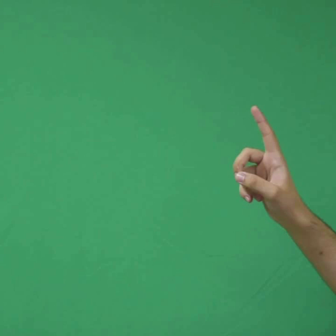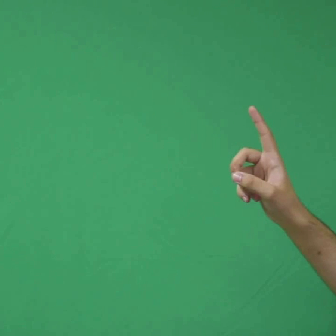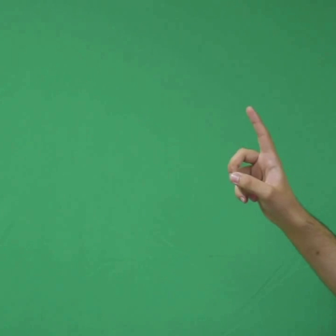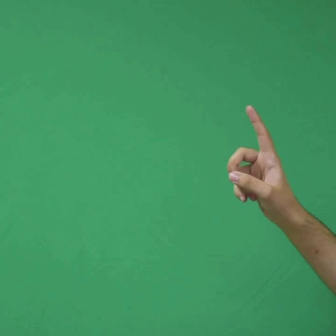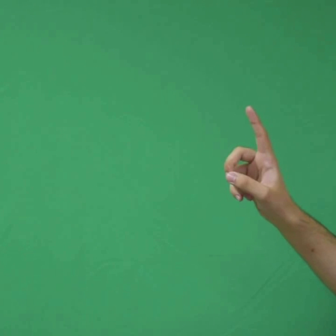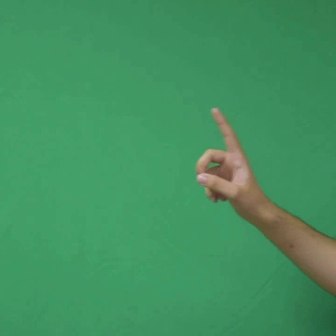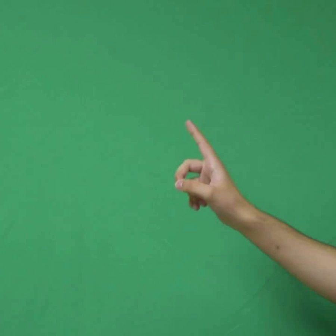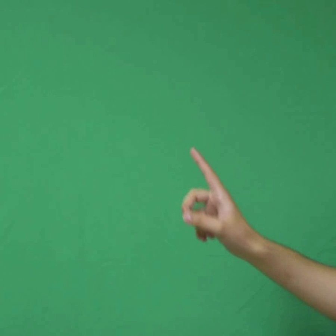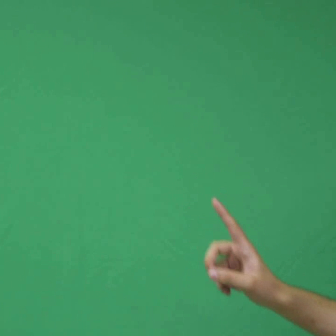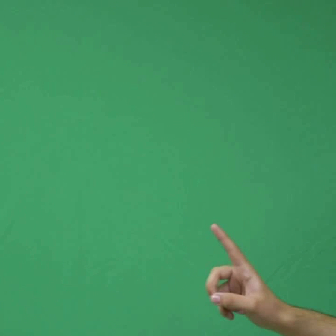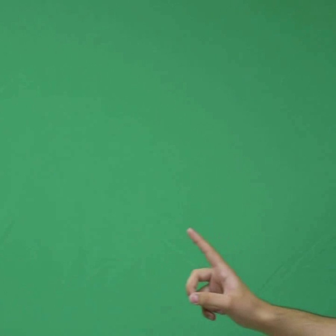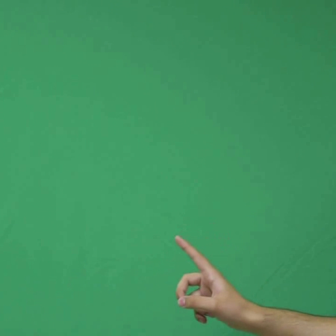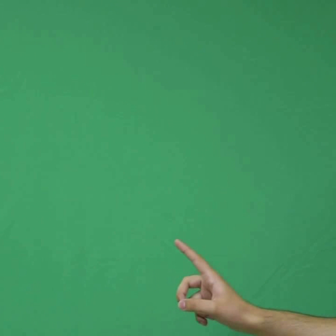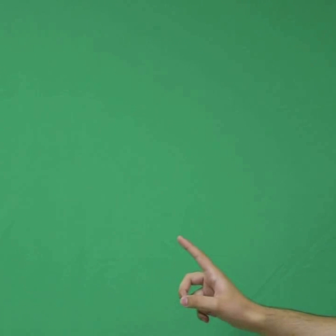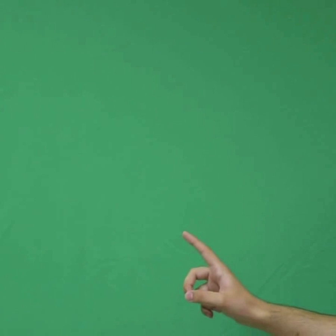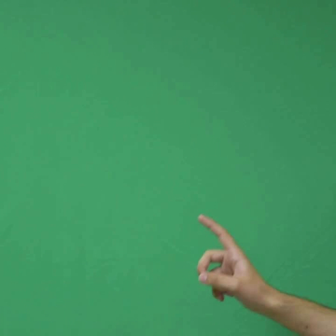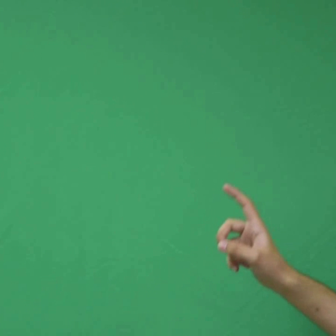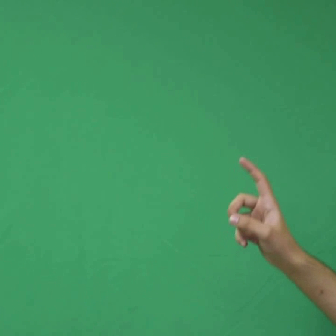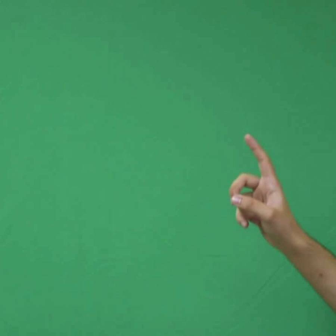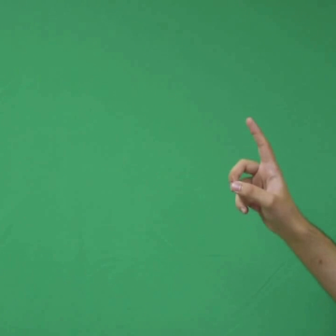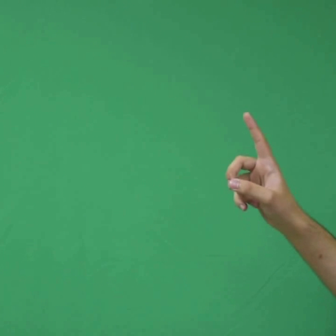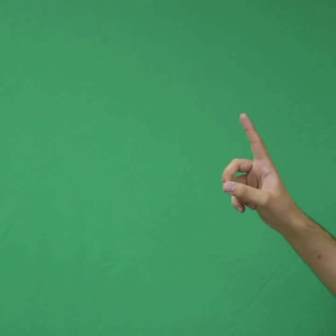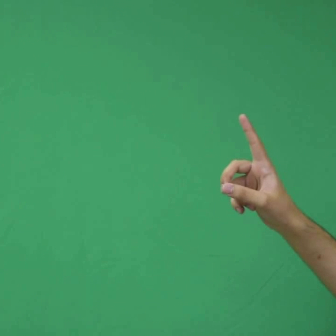Z